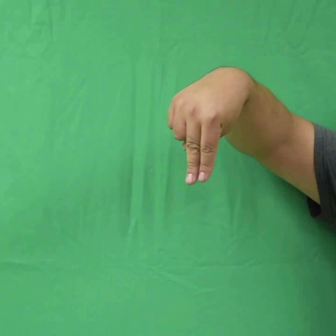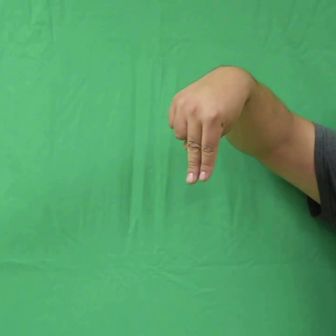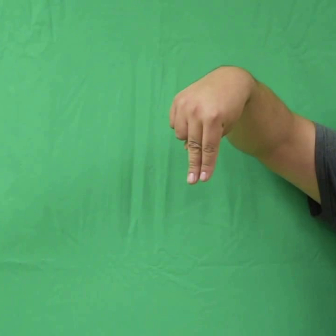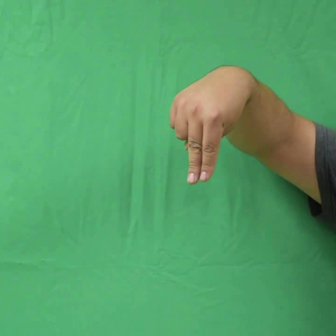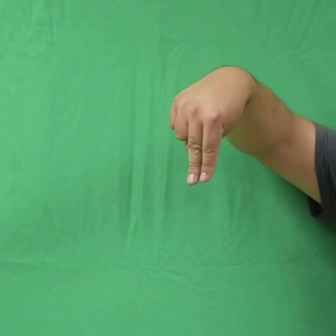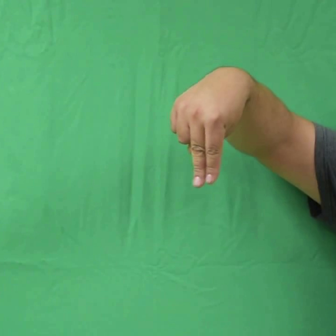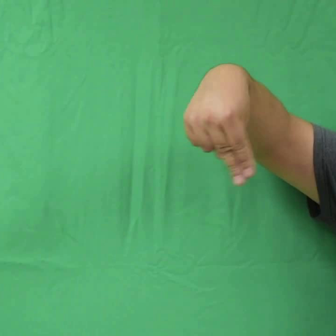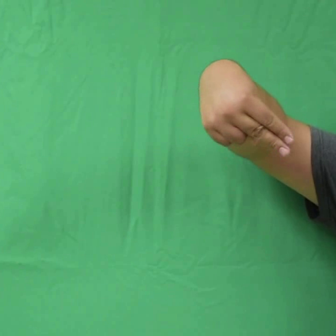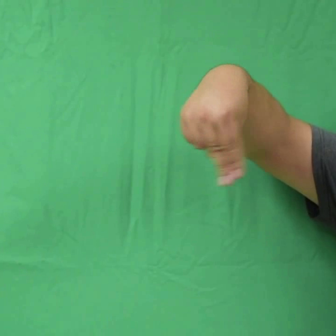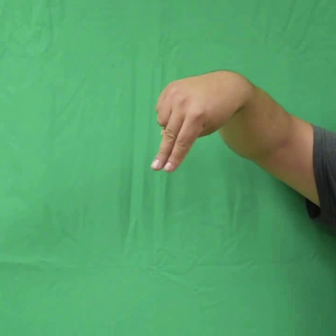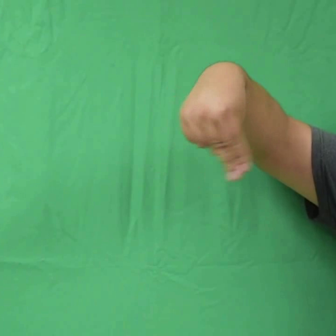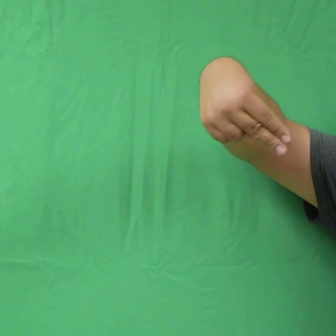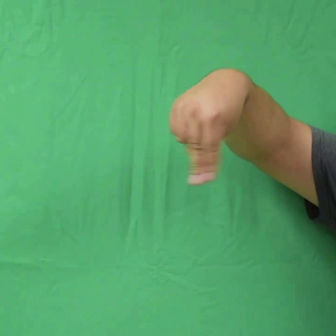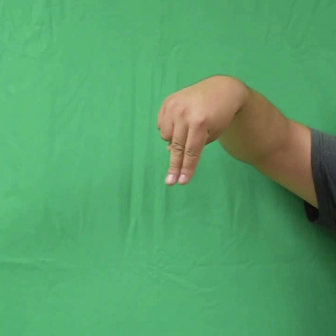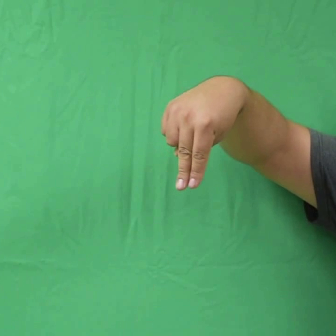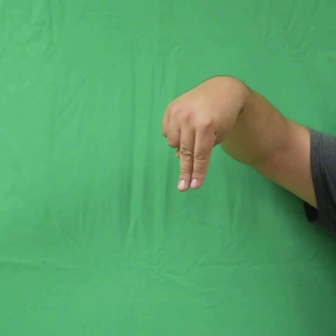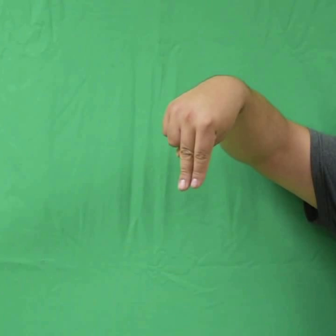Ñ